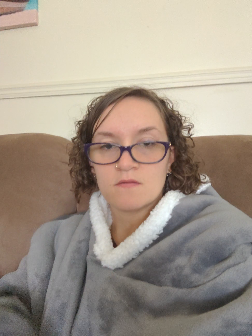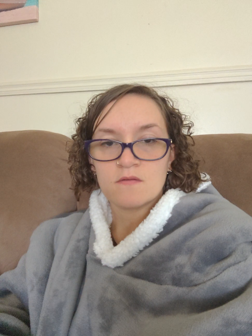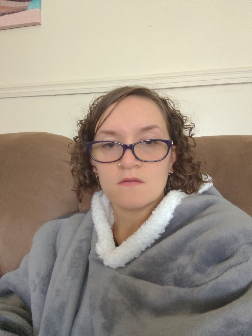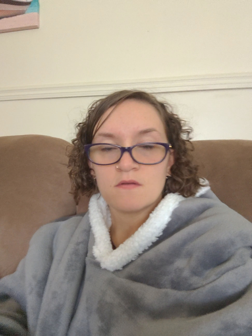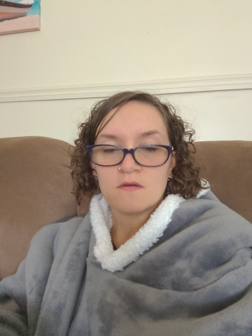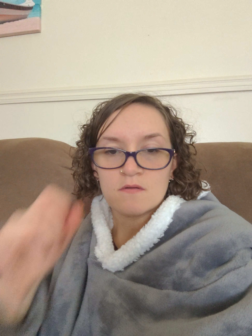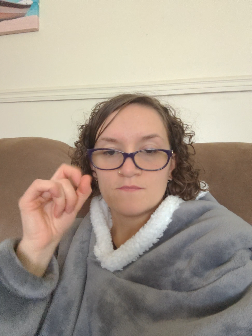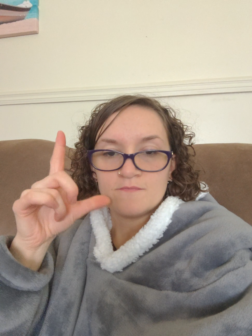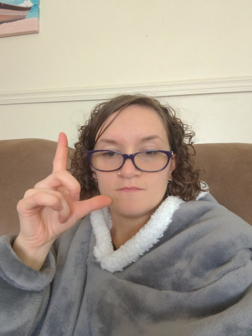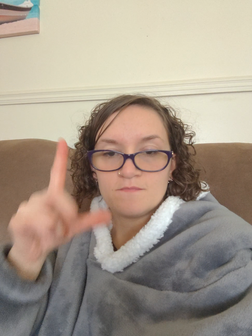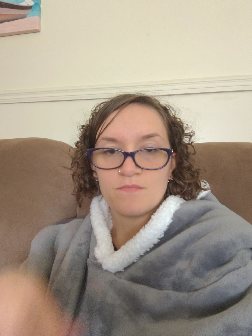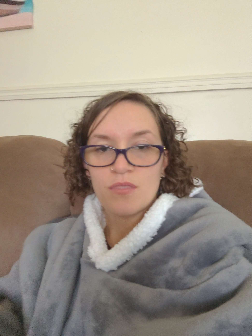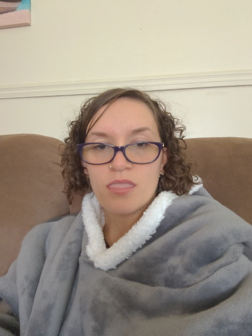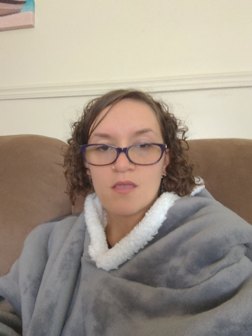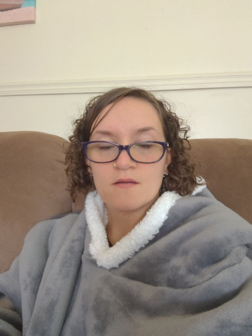awake